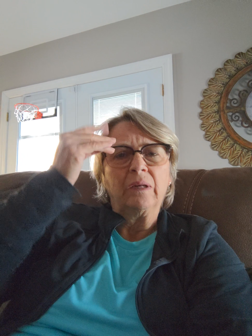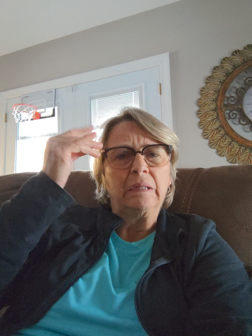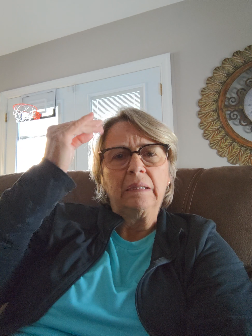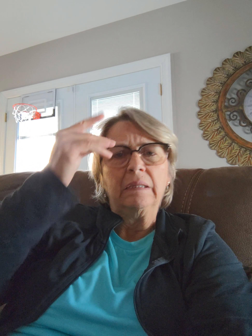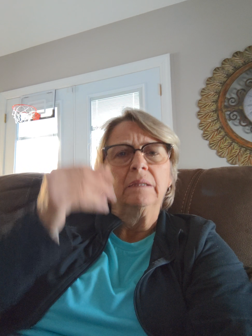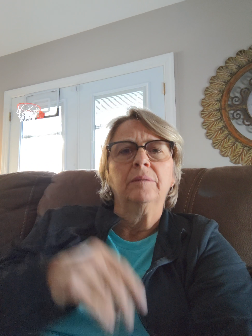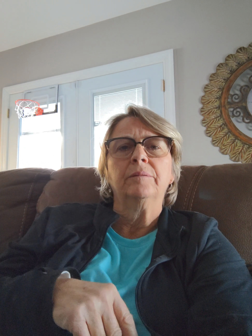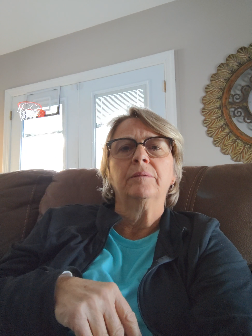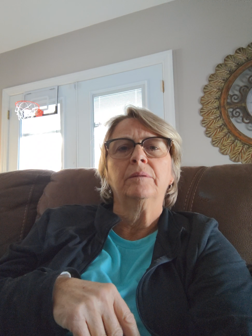think